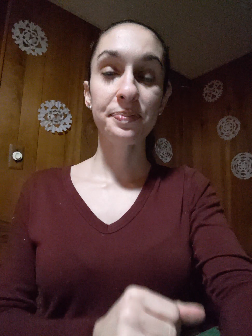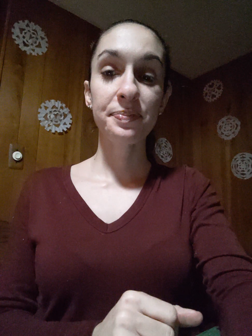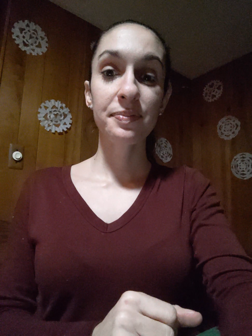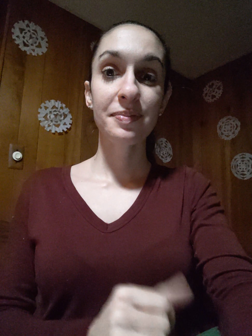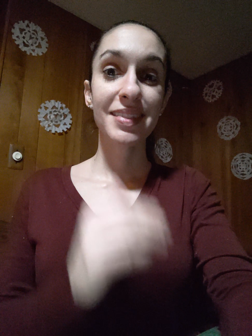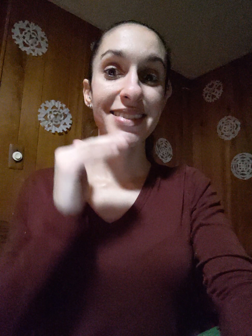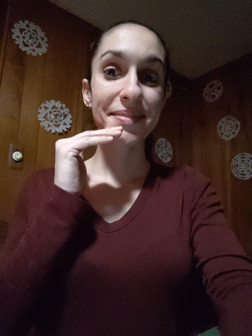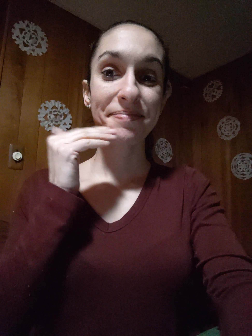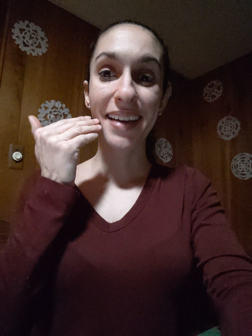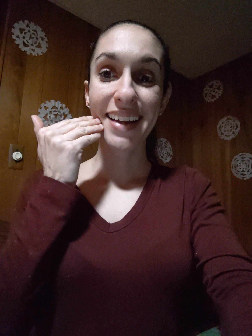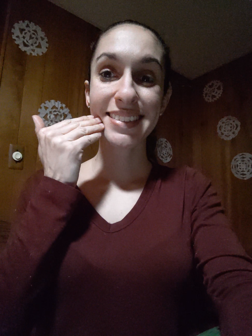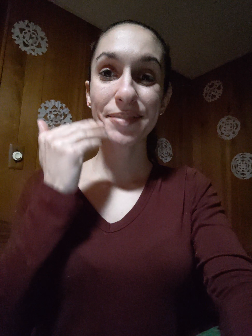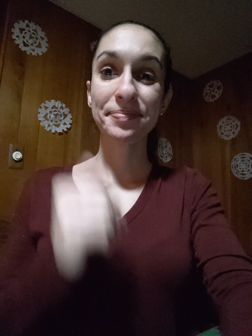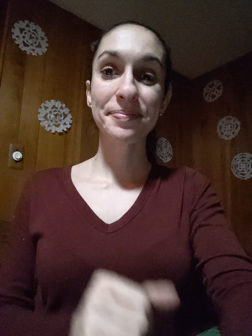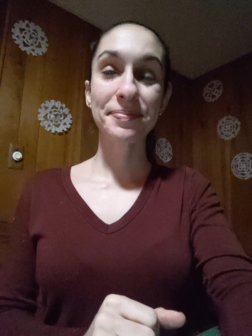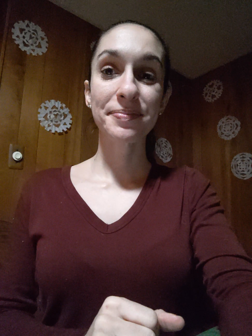smile